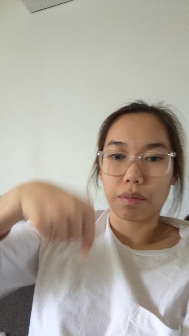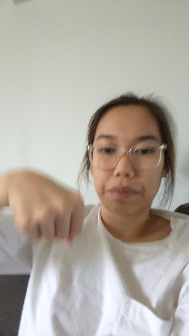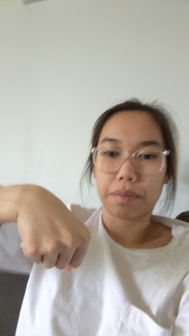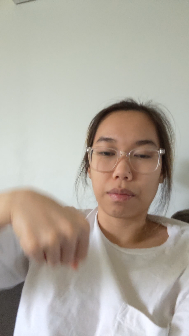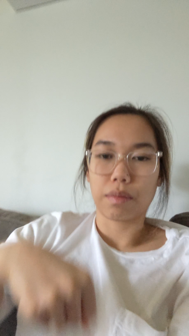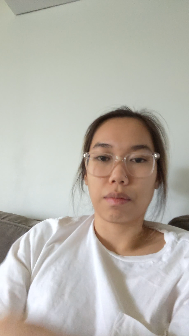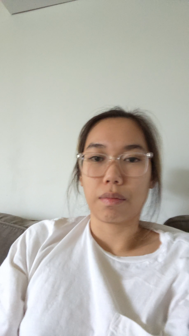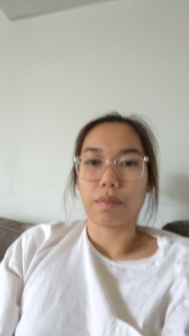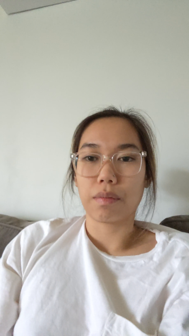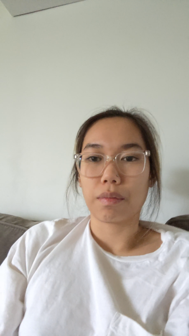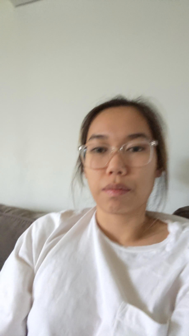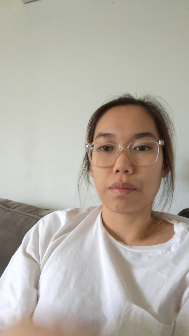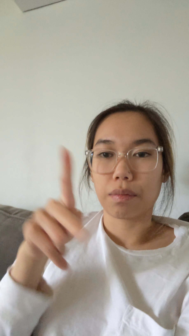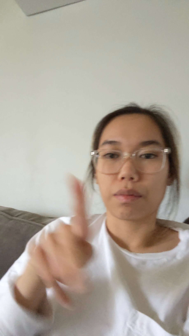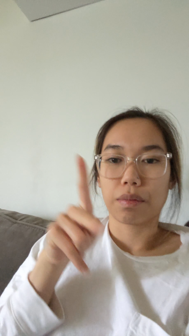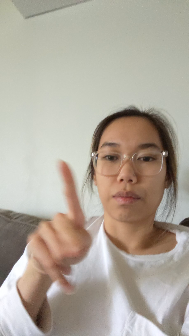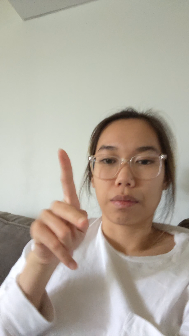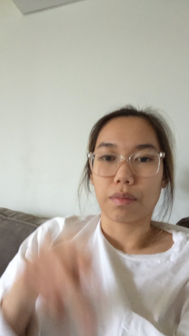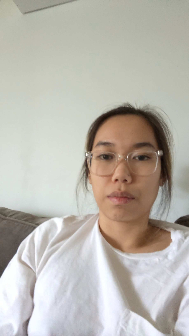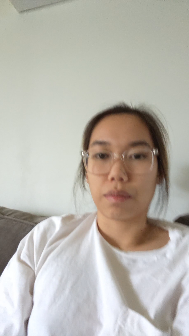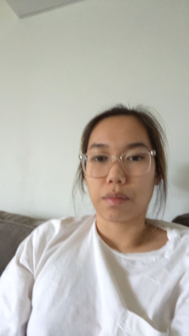people